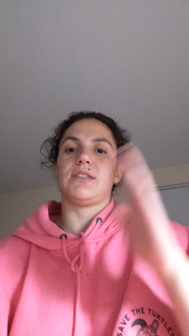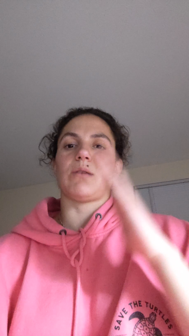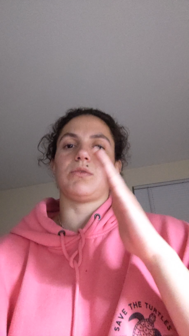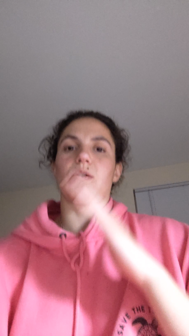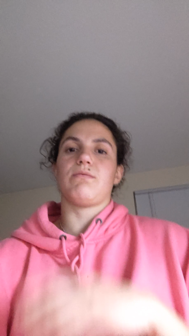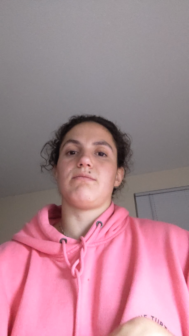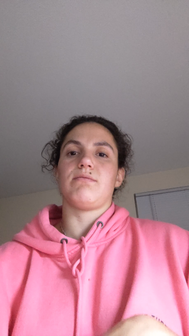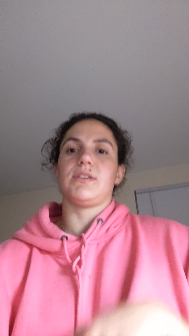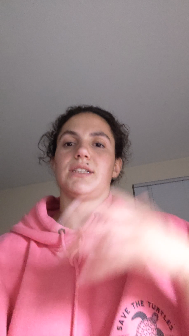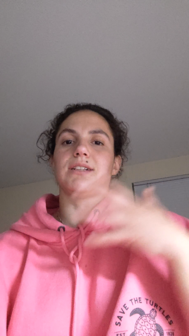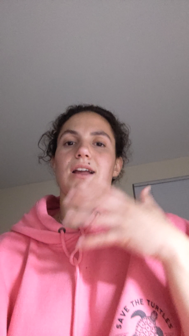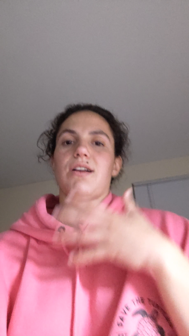scared